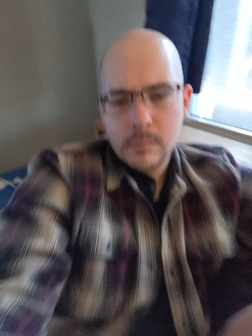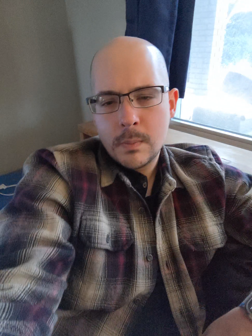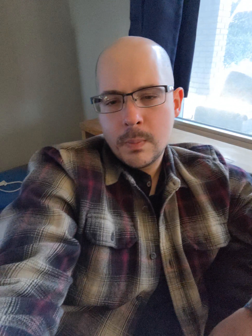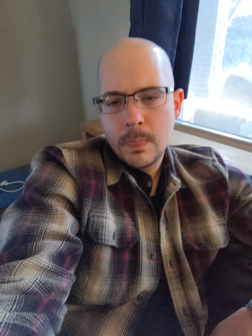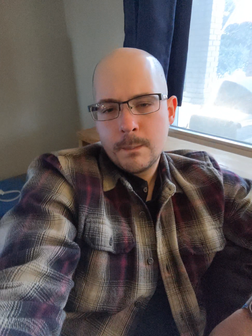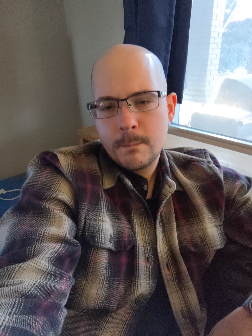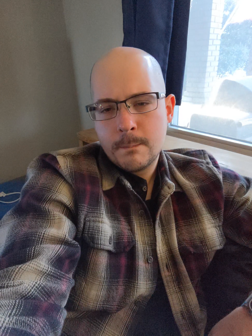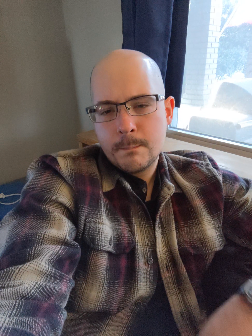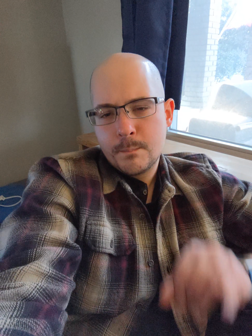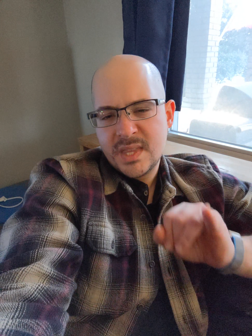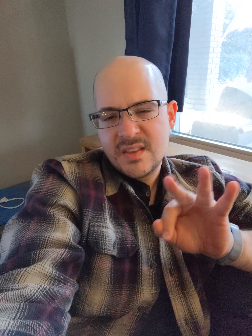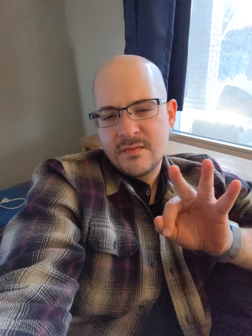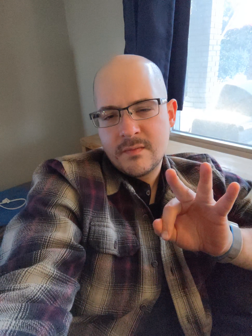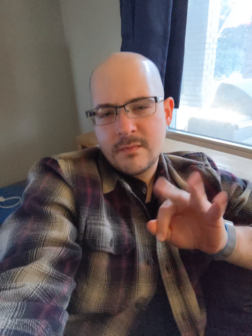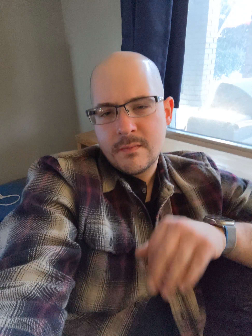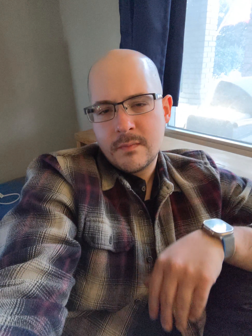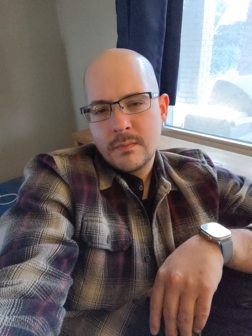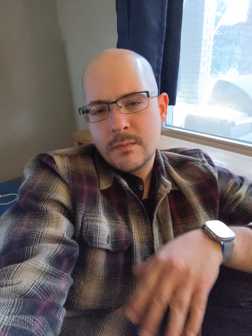if